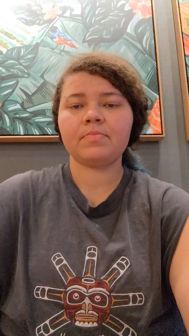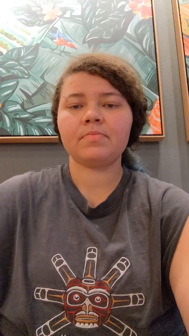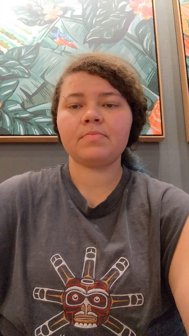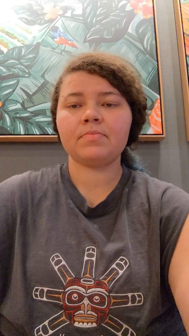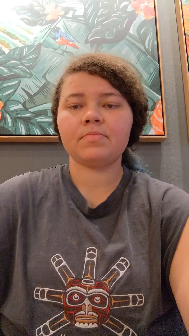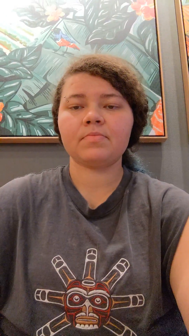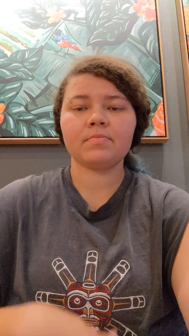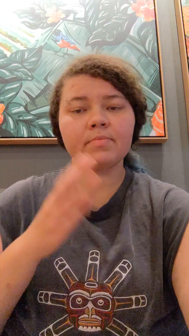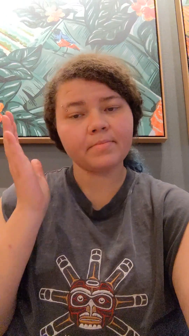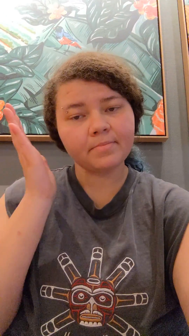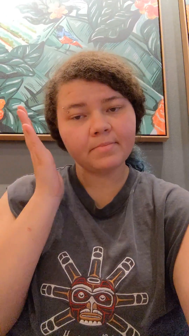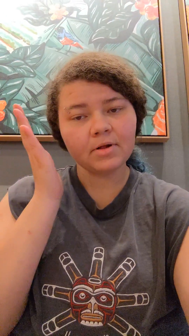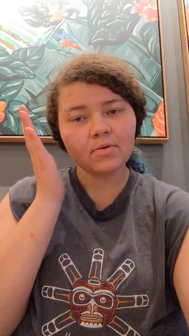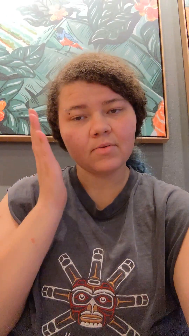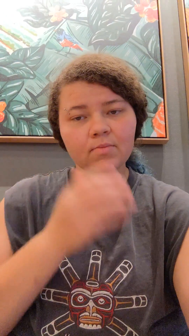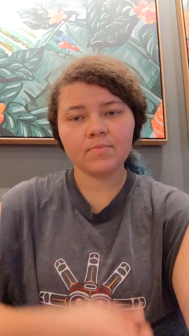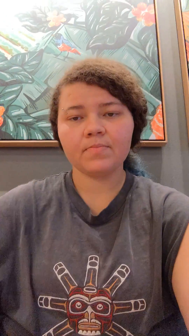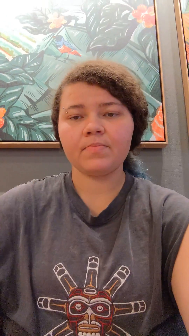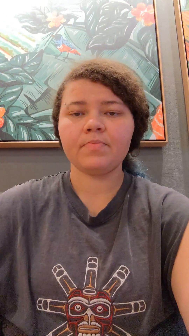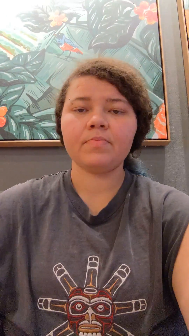pillow